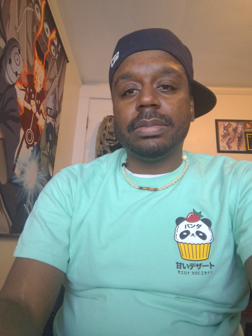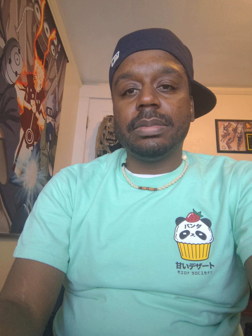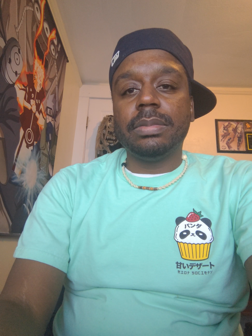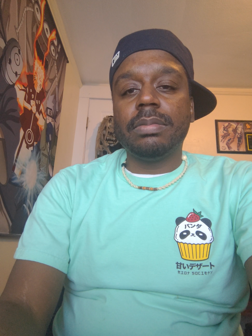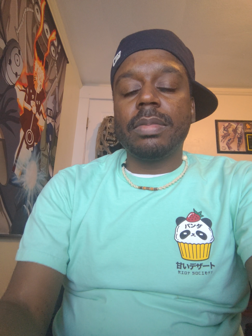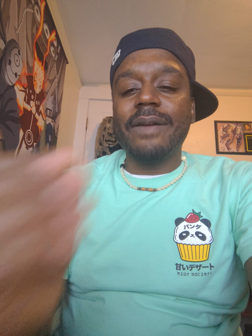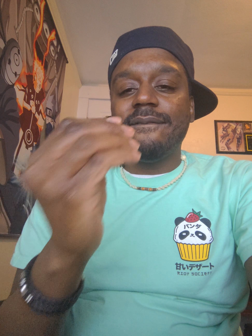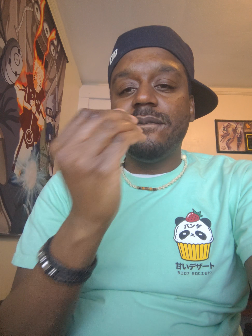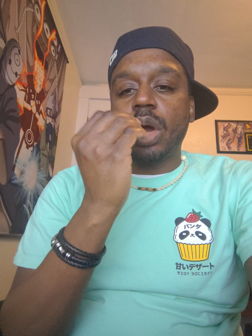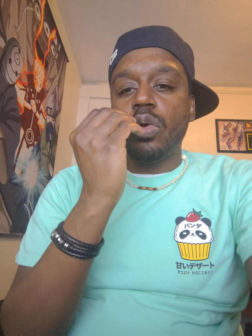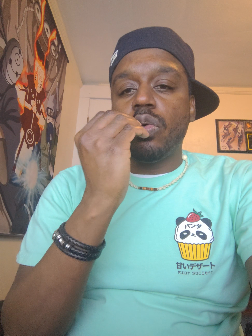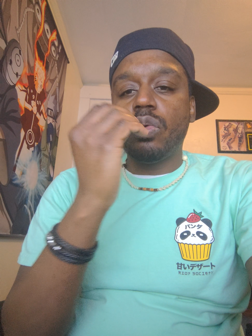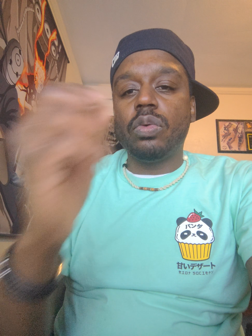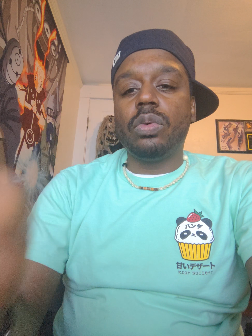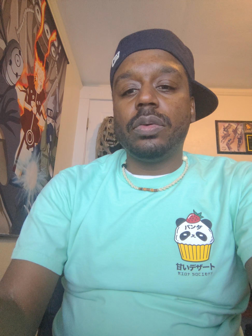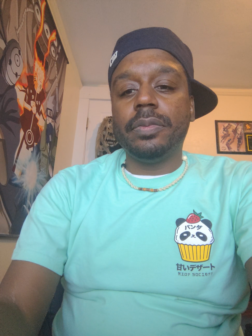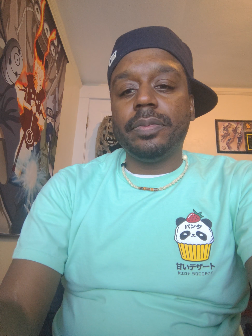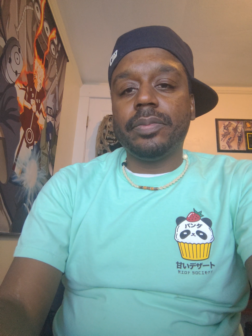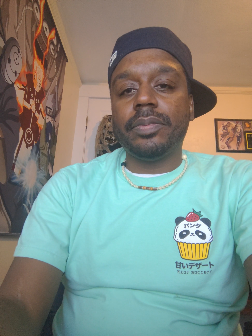food